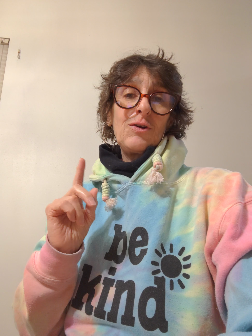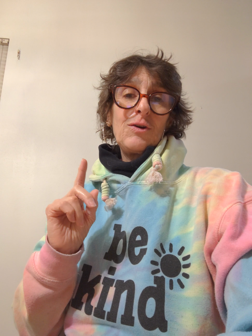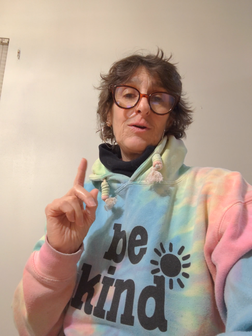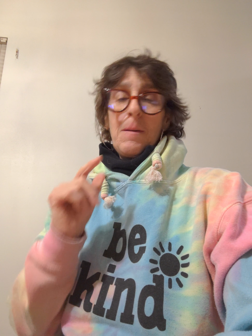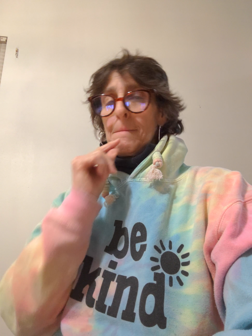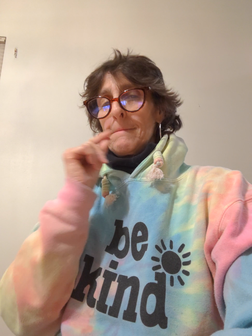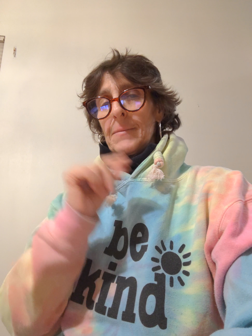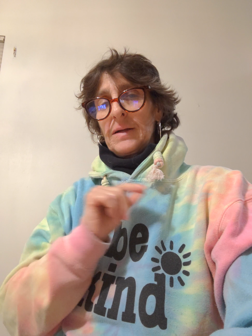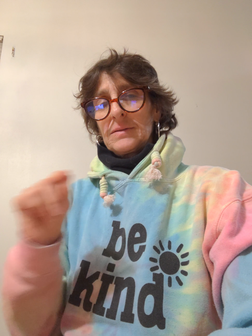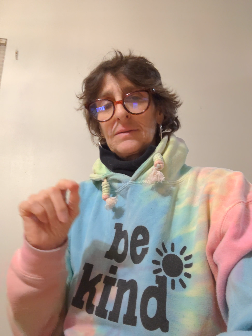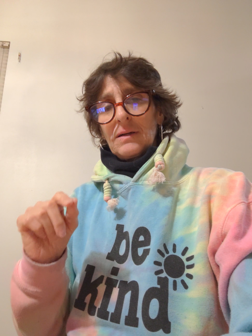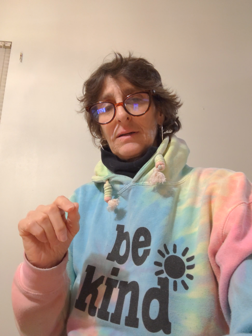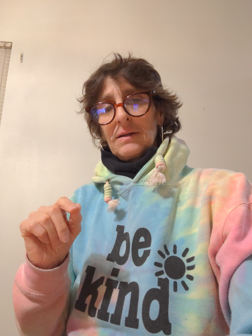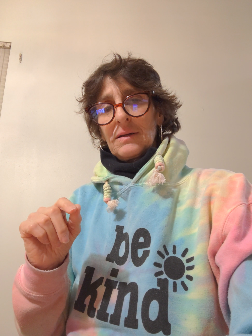pencil